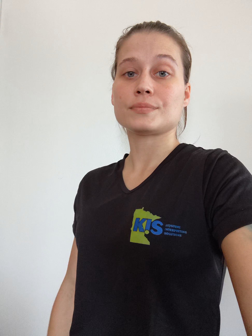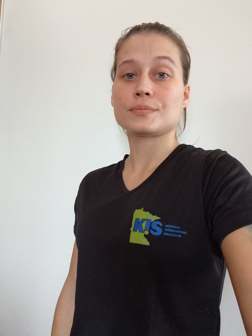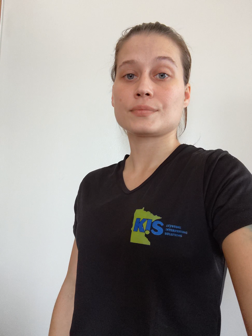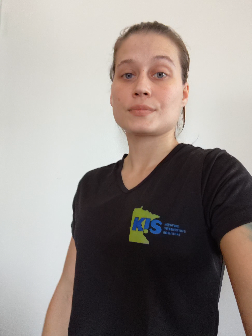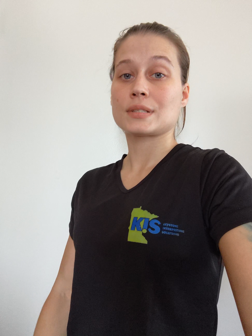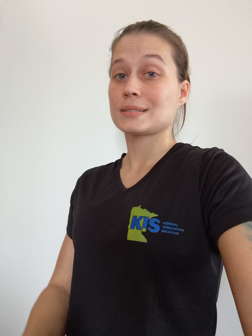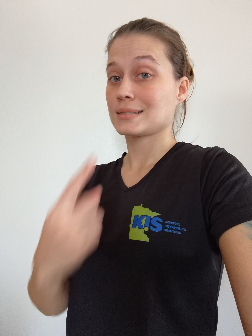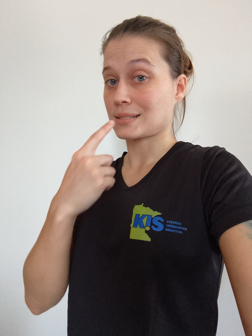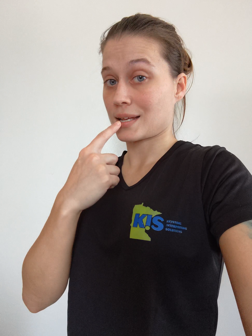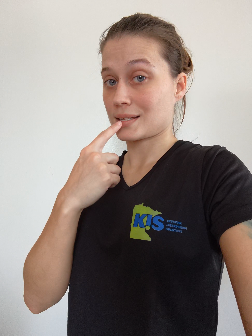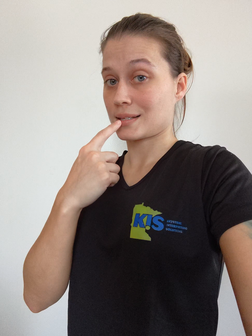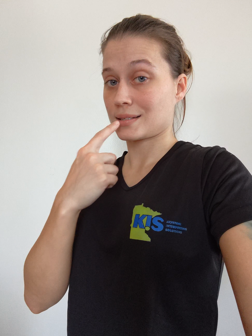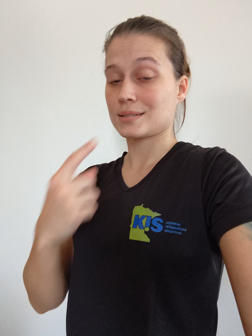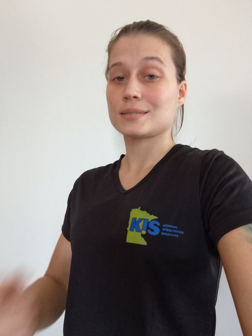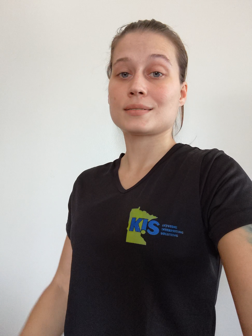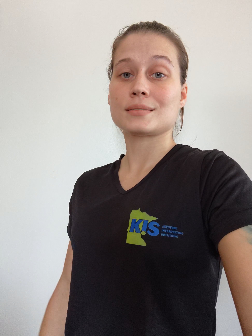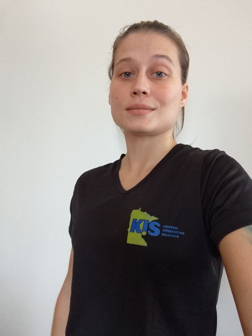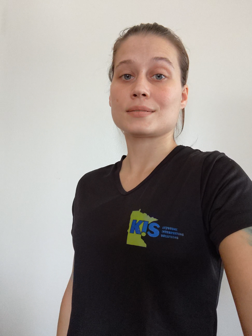tongue